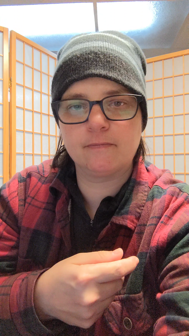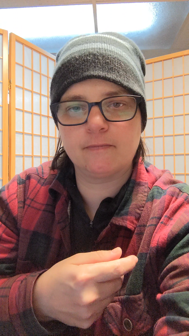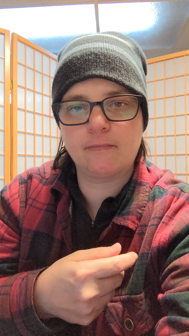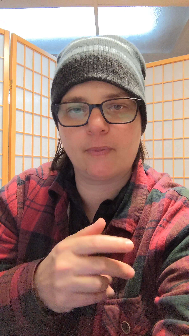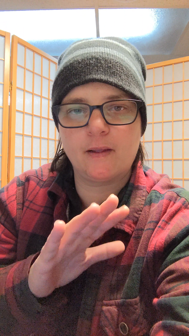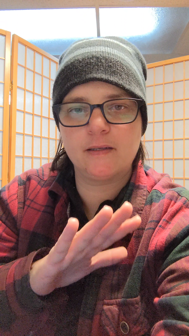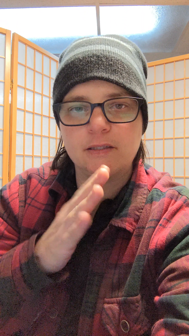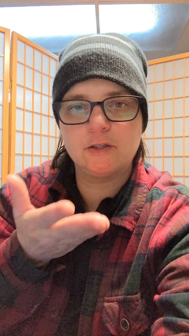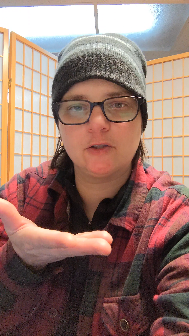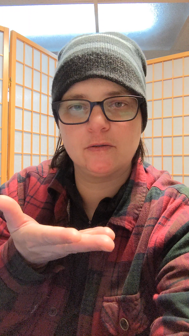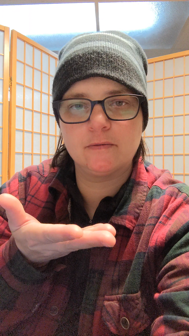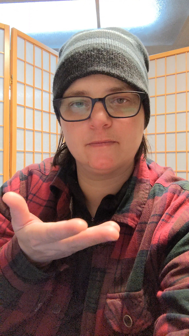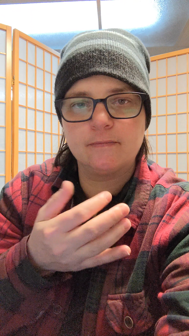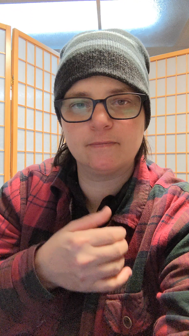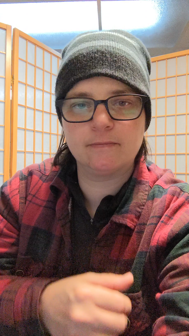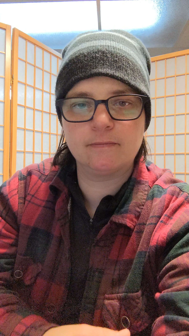kitchen